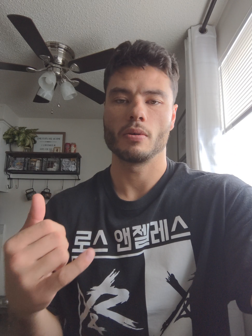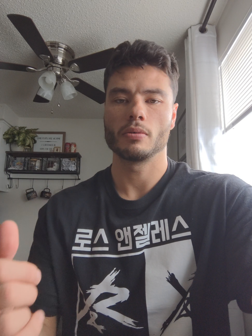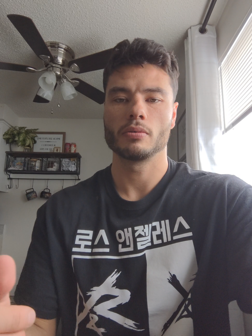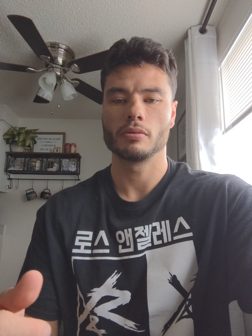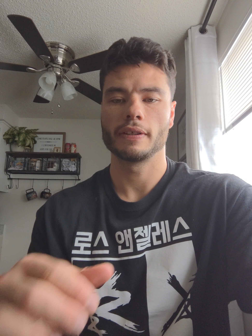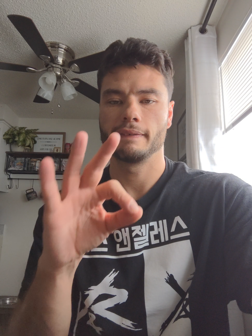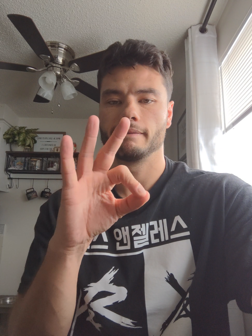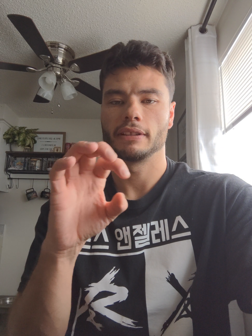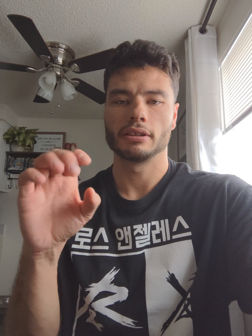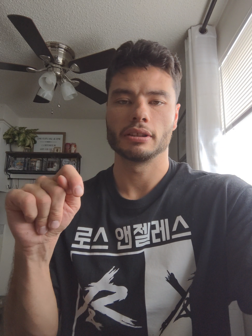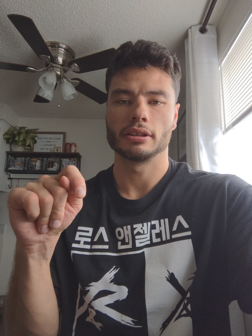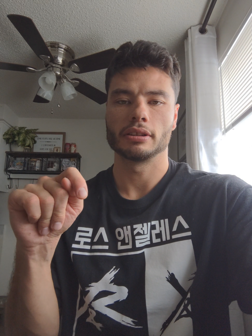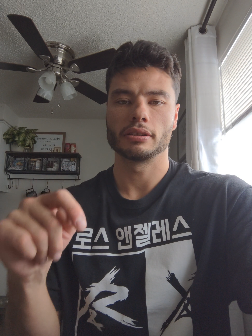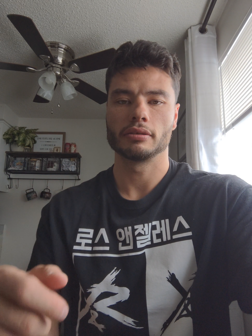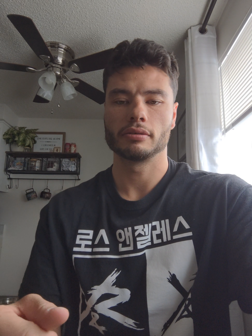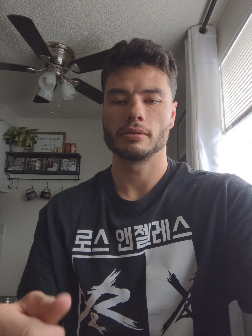feet